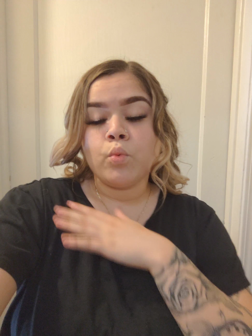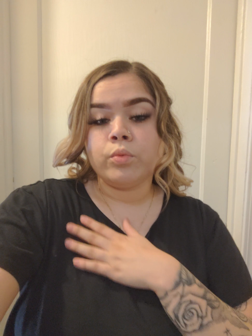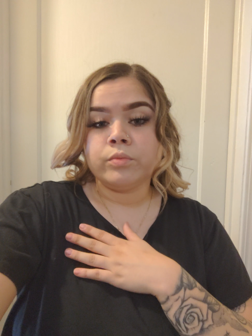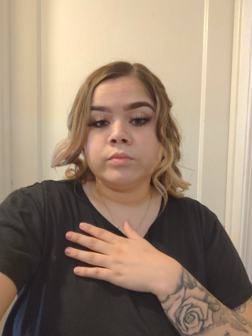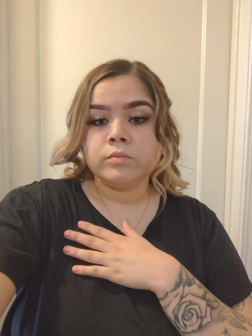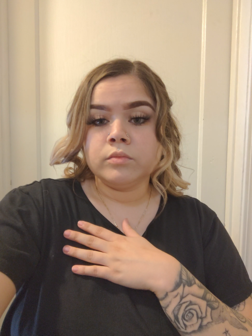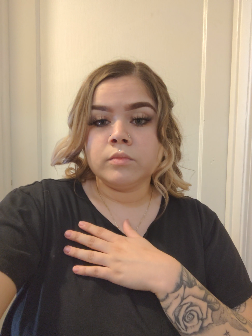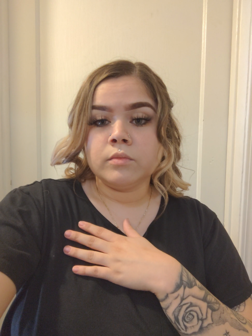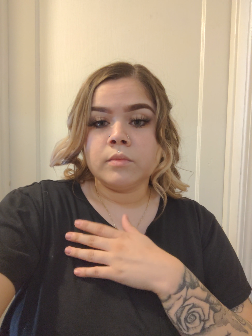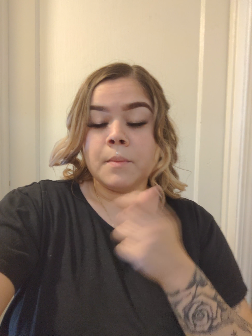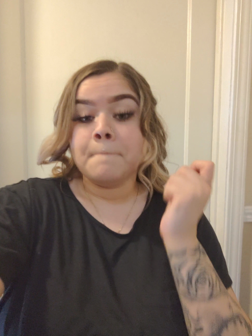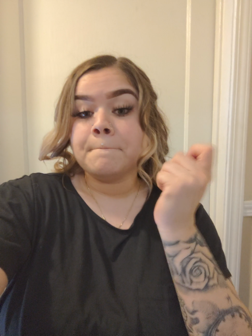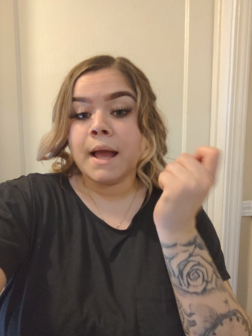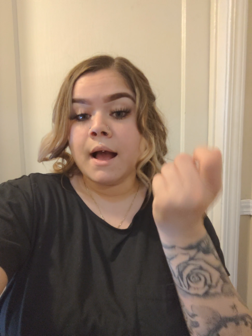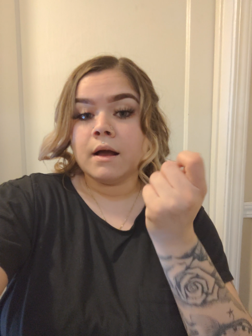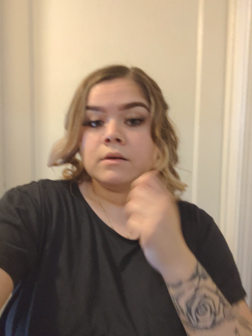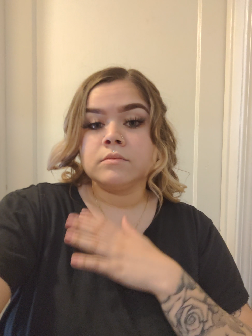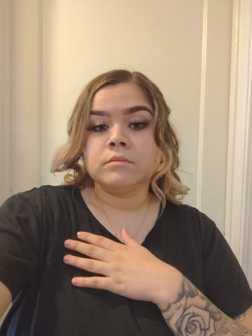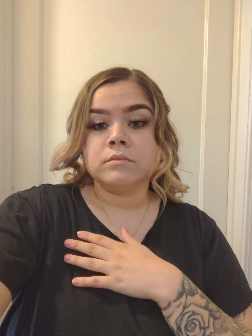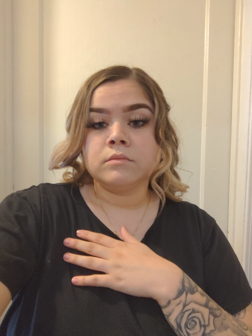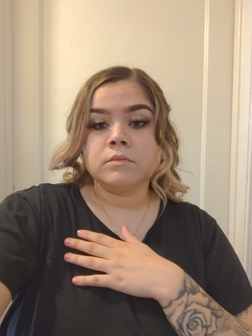bat